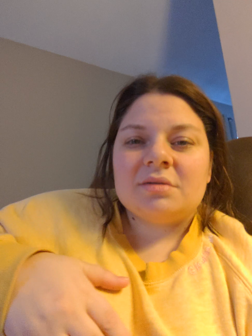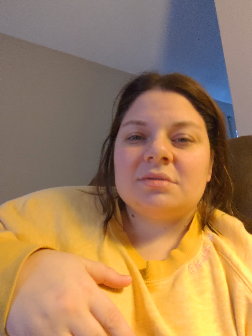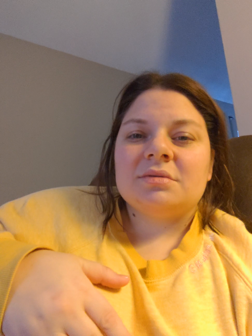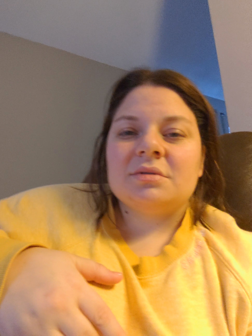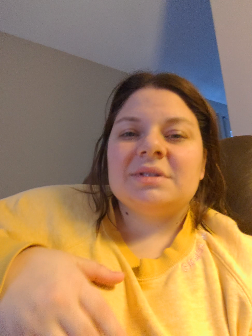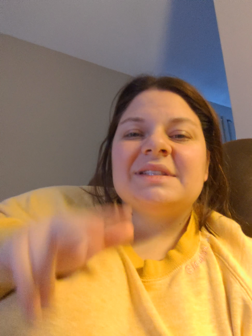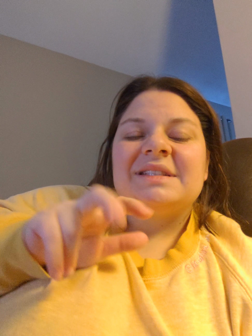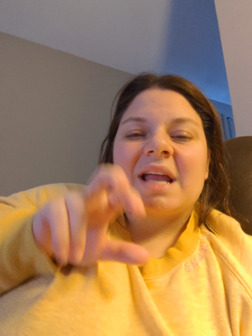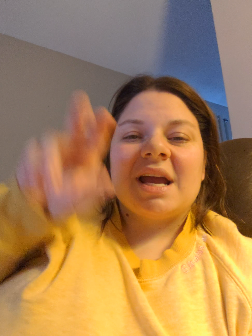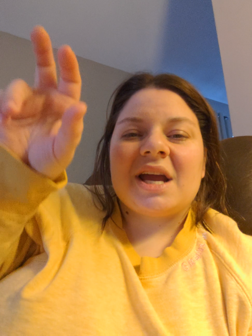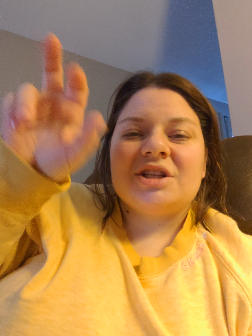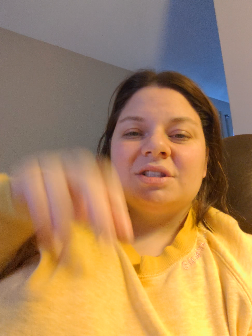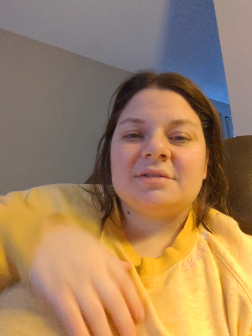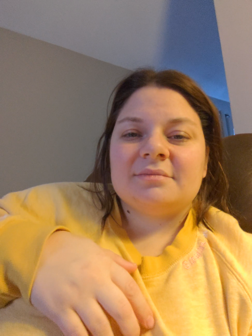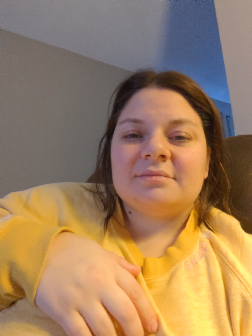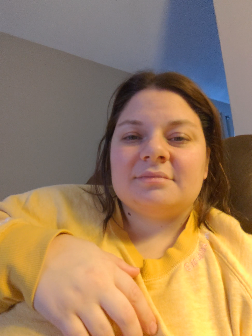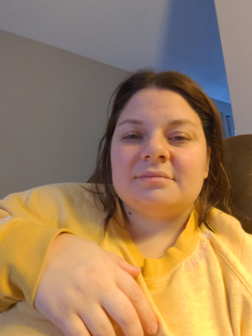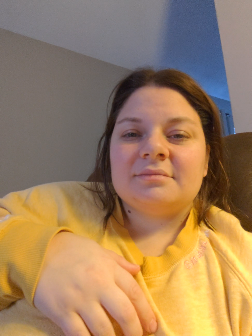stairs